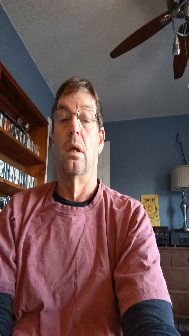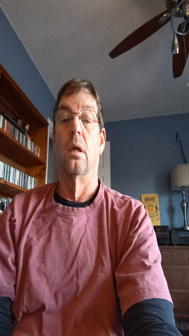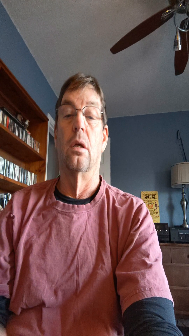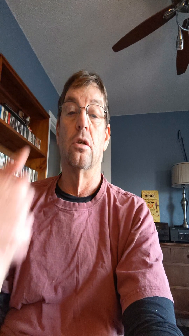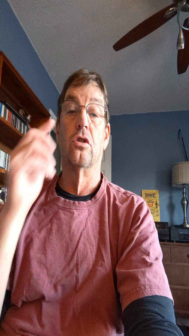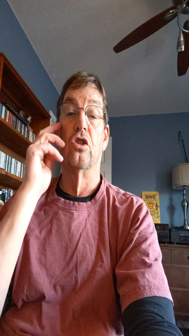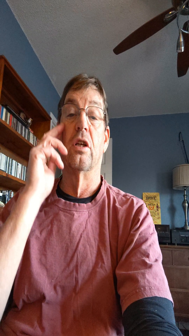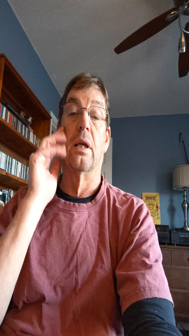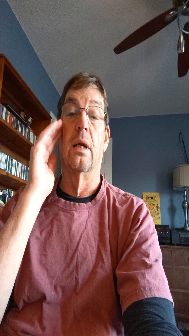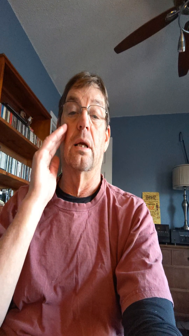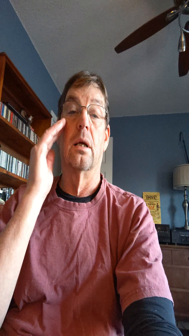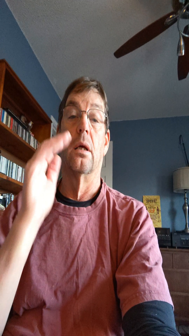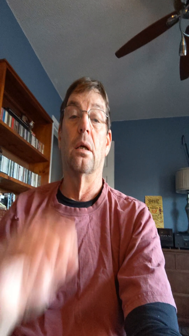cheek